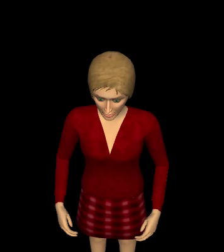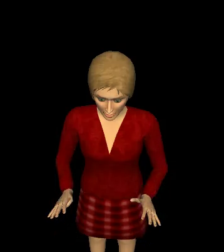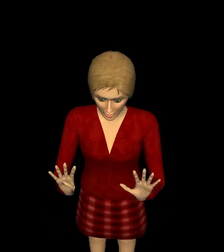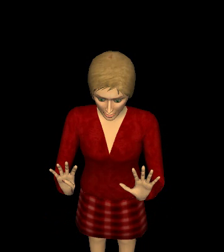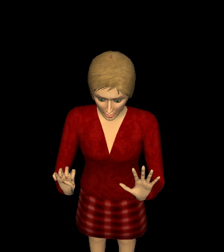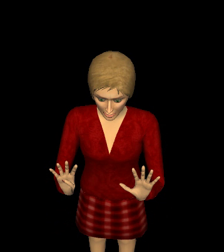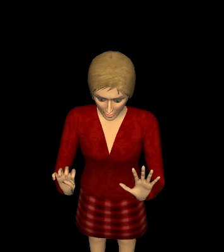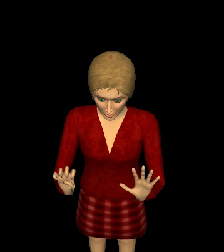90